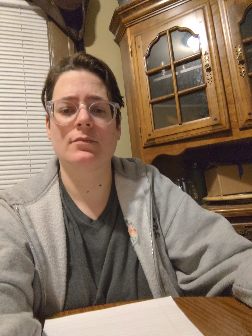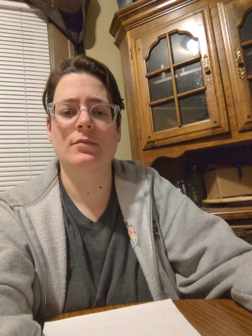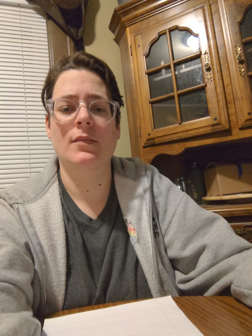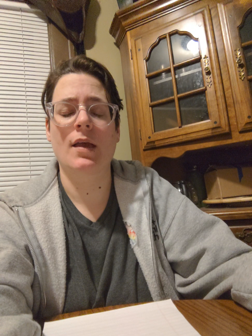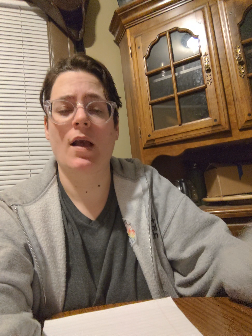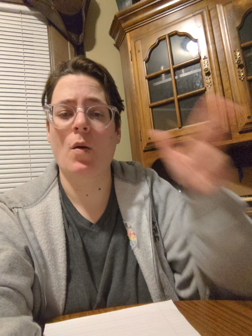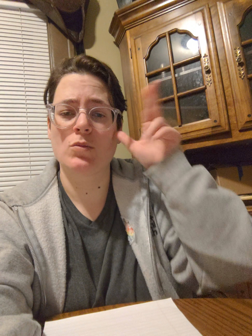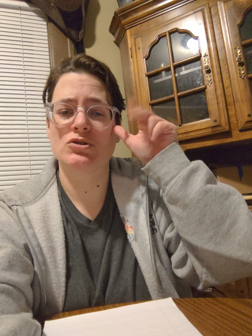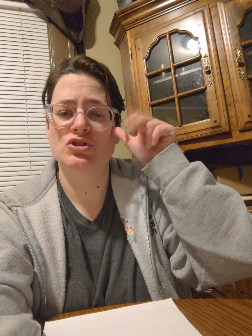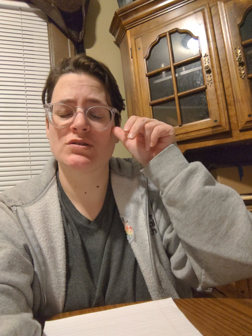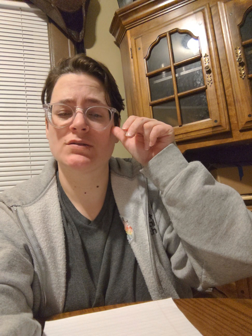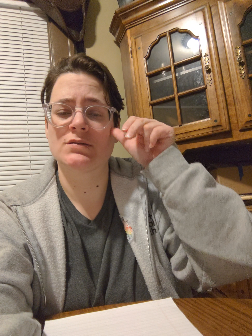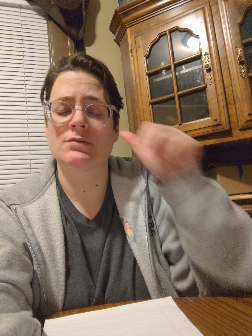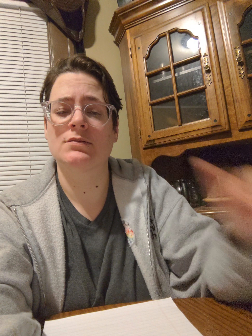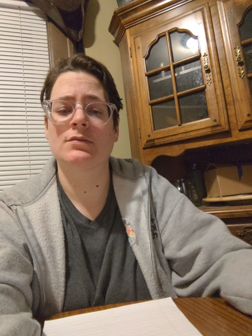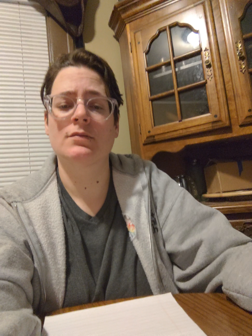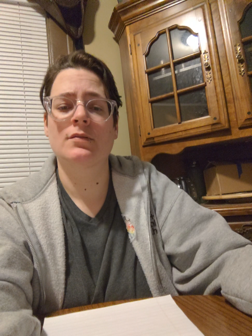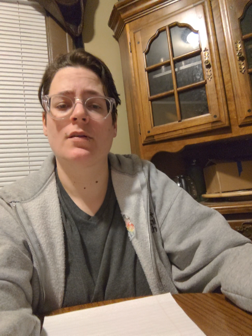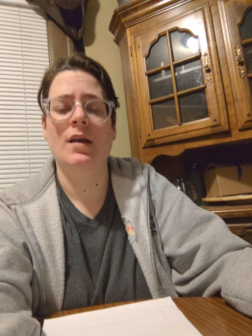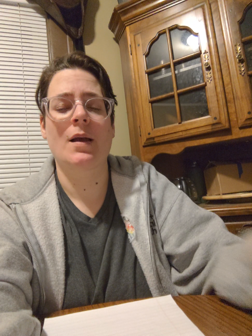horse